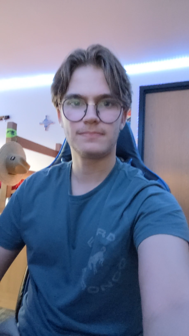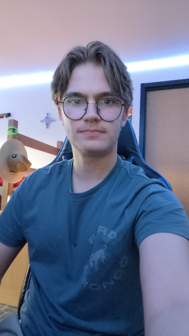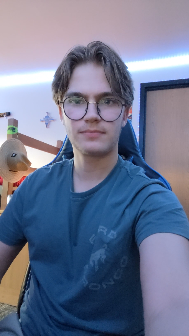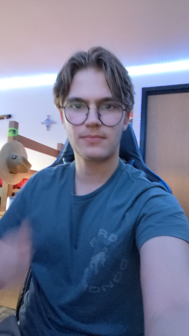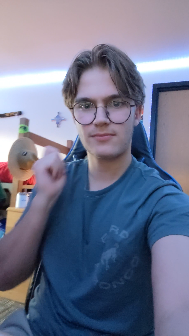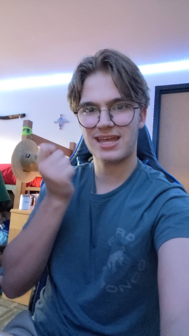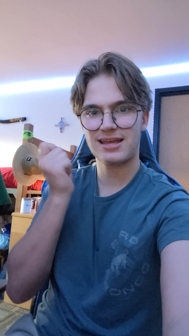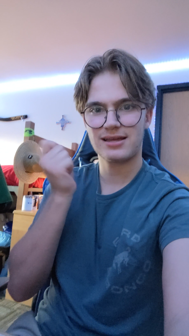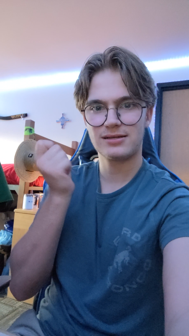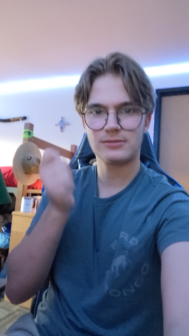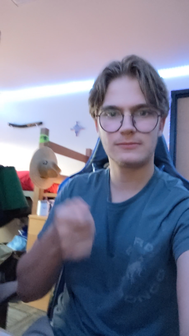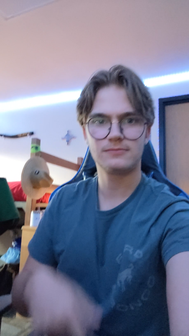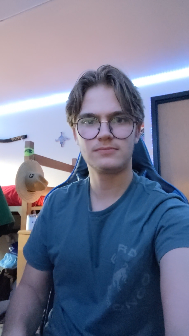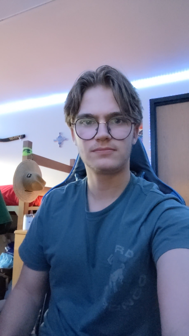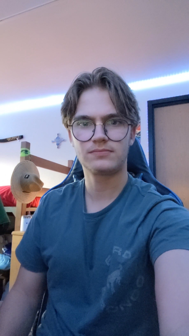bat